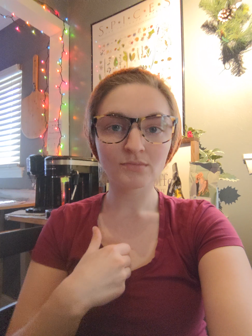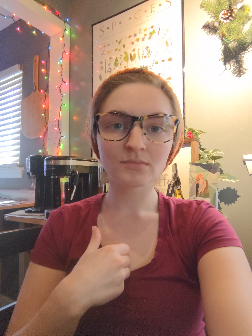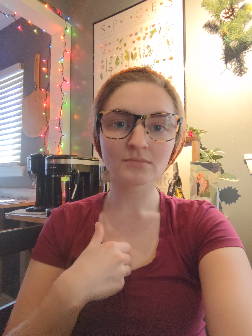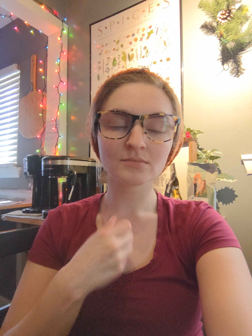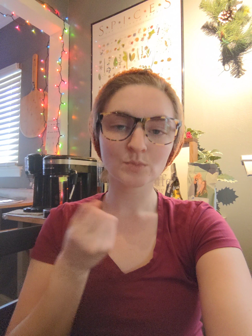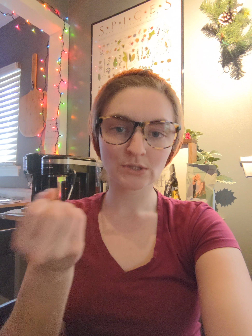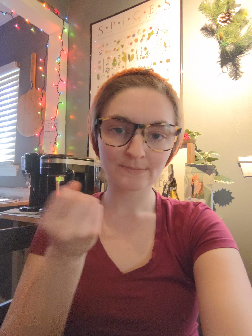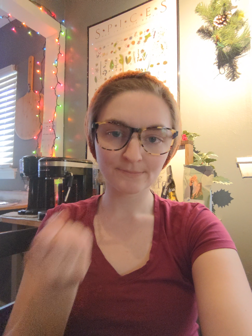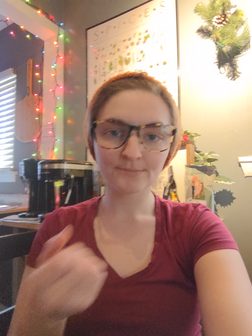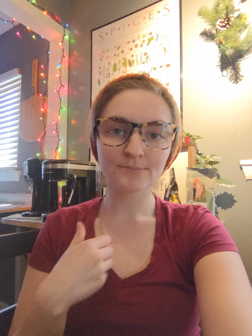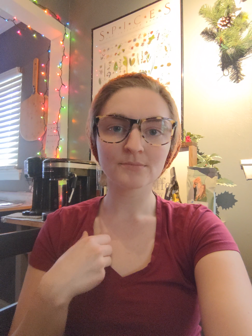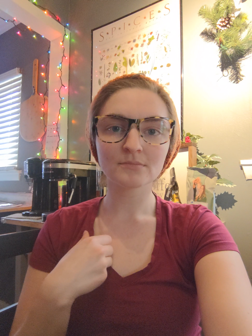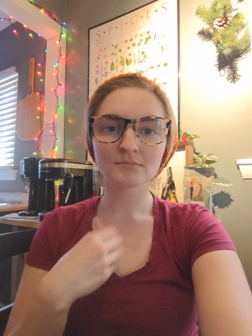drawer